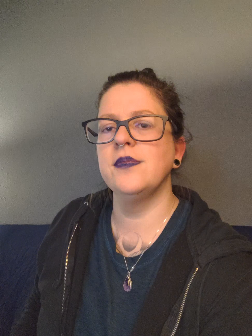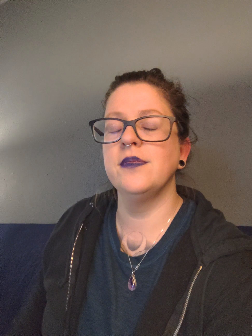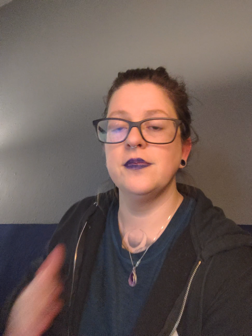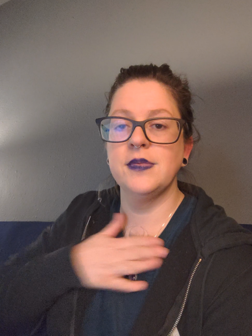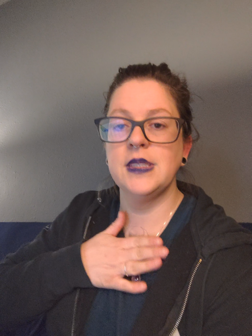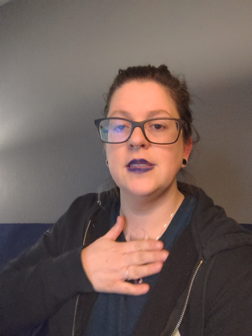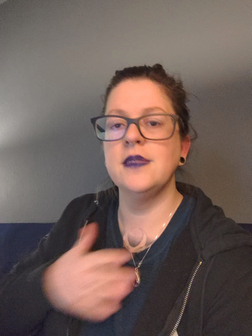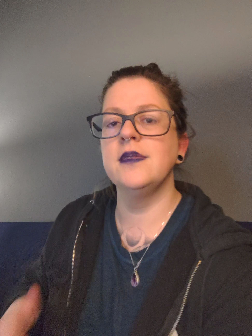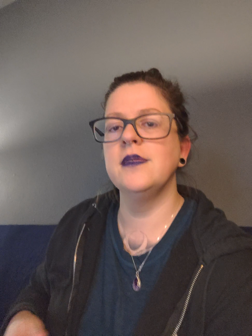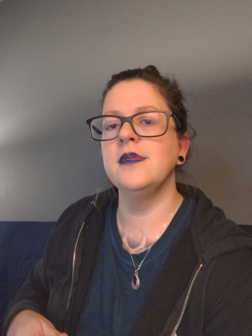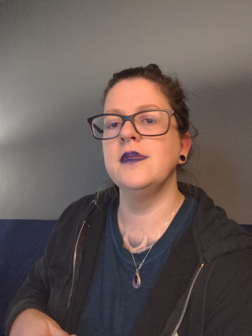my